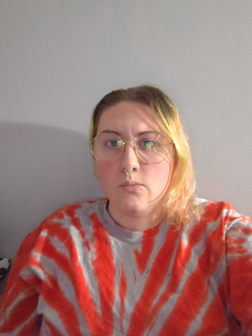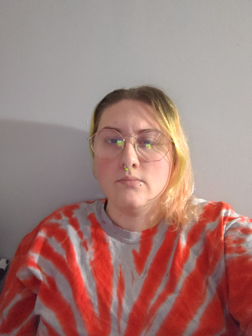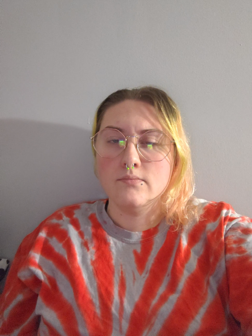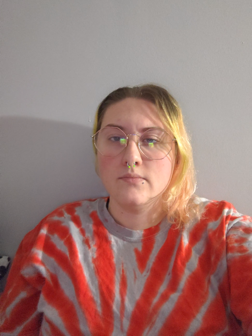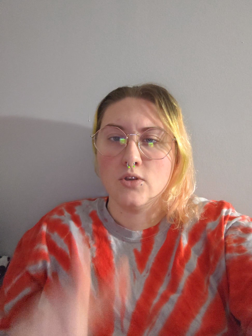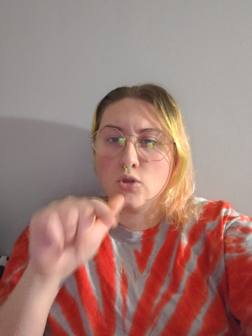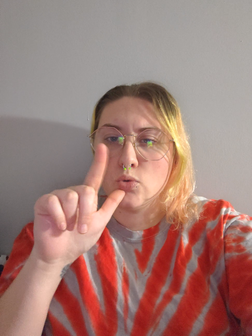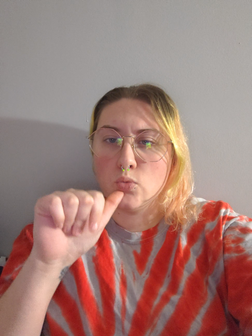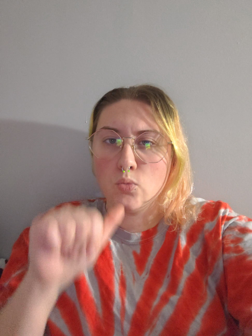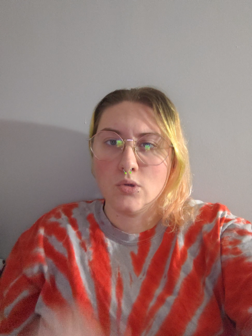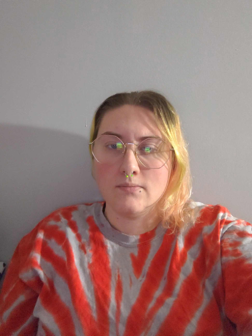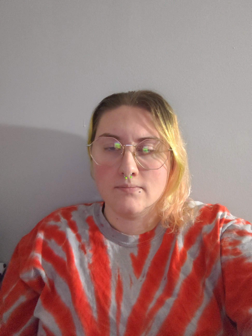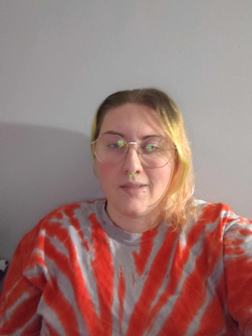who